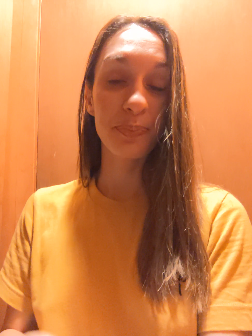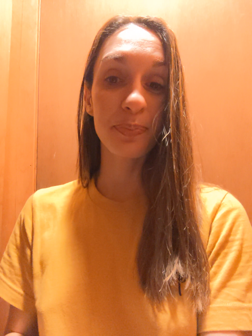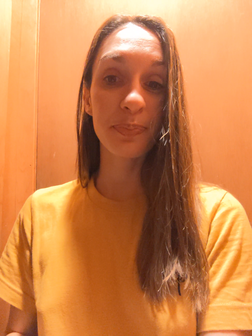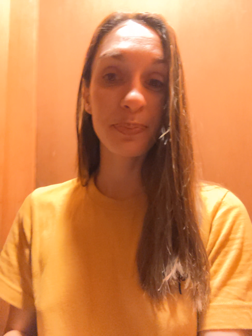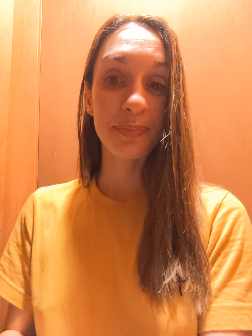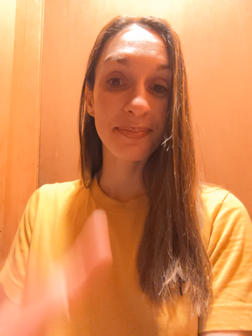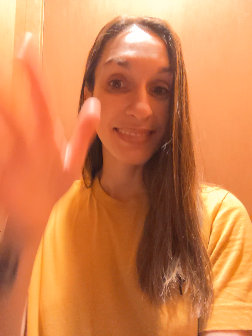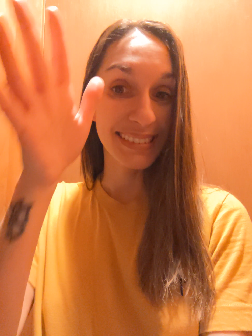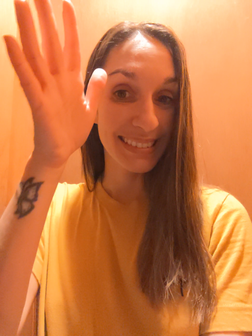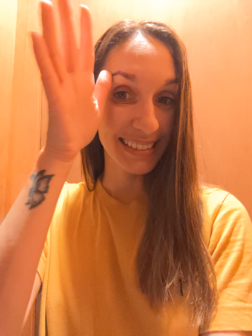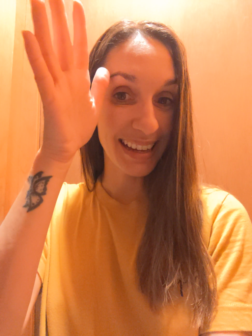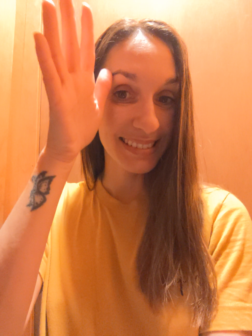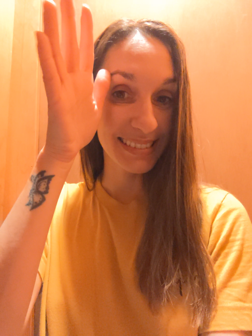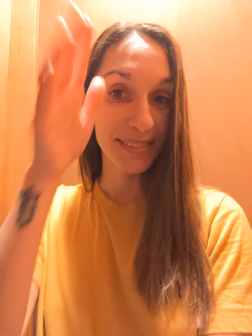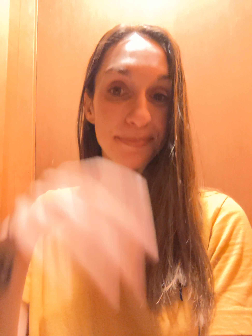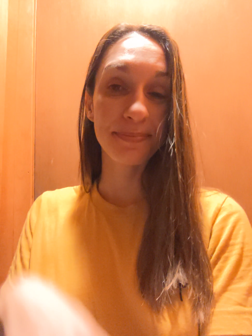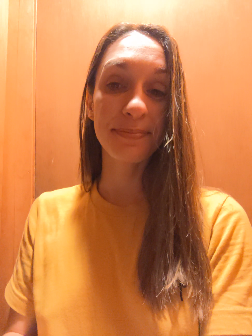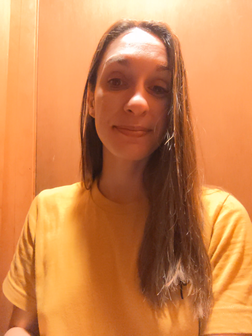dad